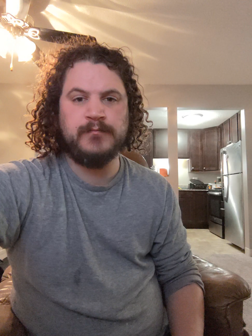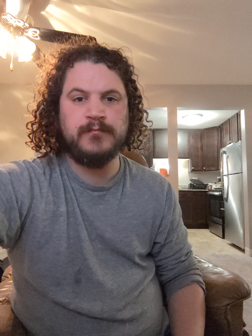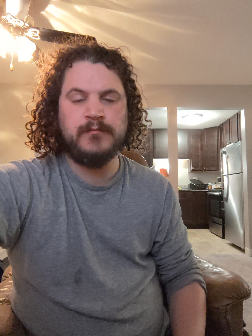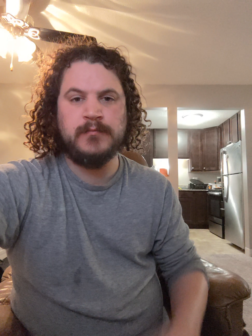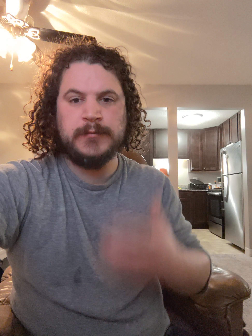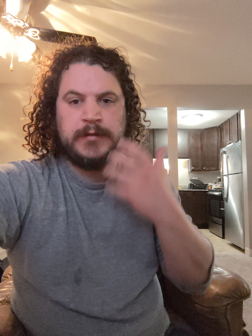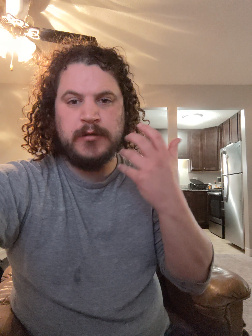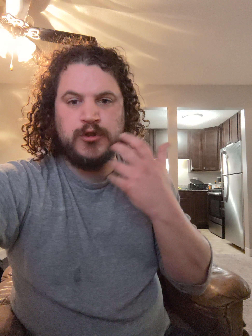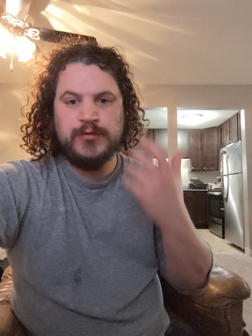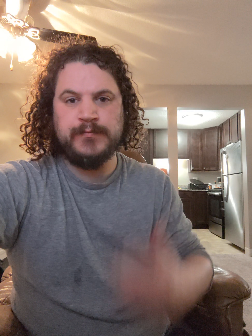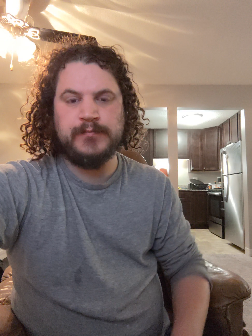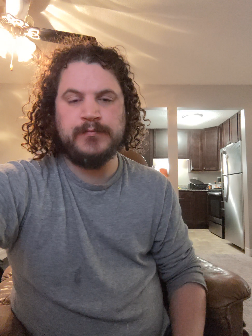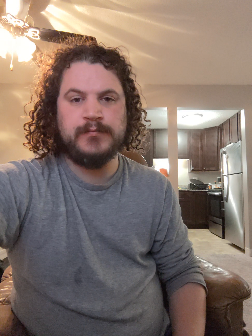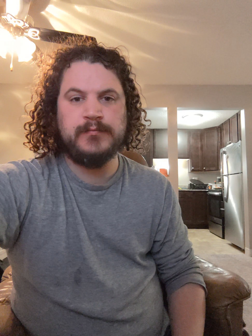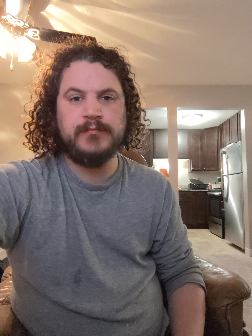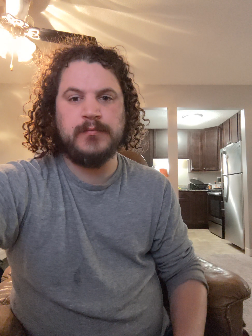tiger